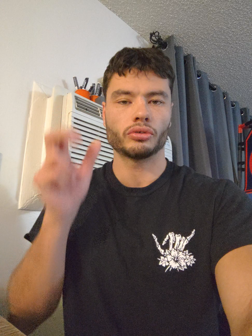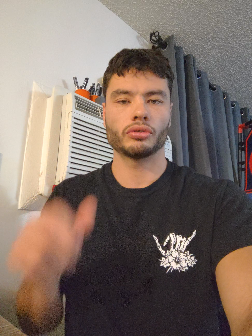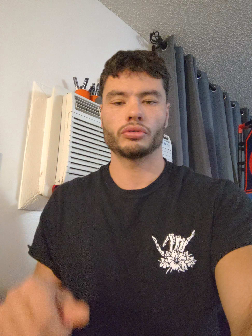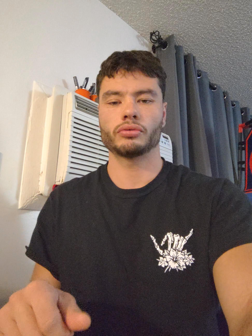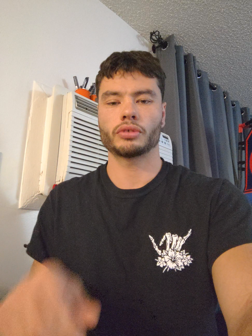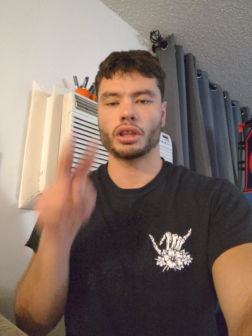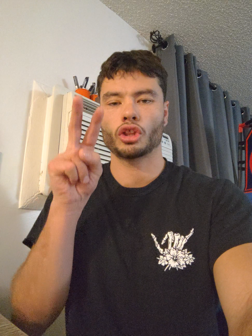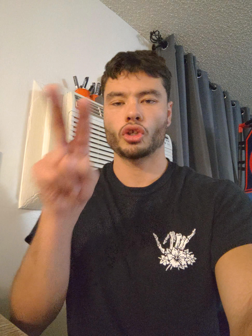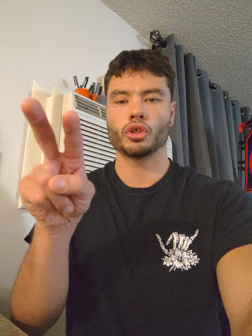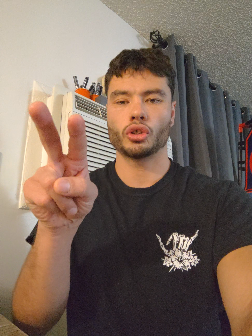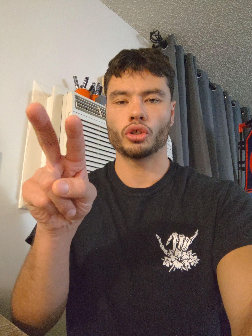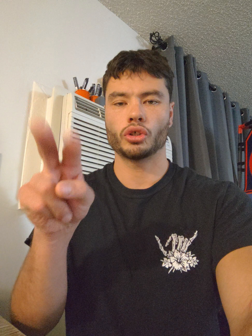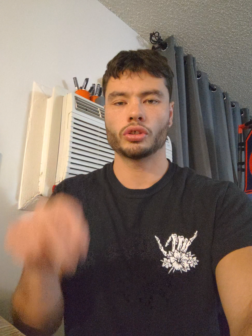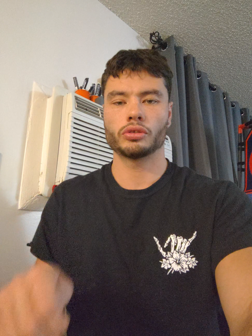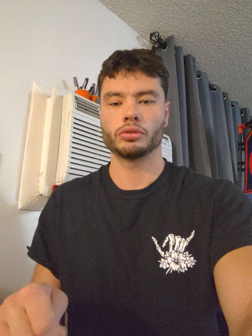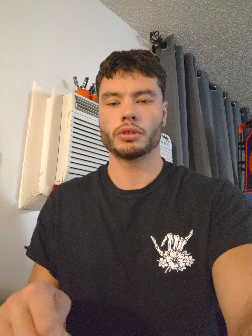look